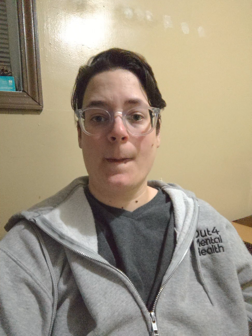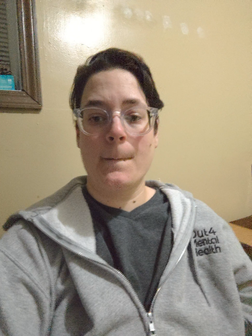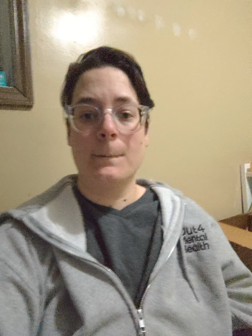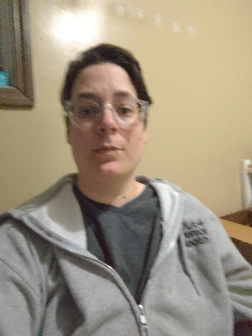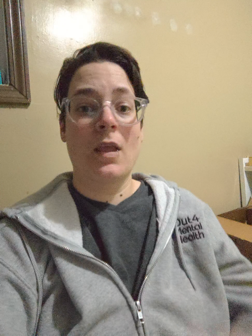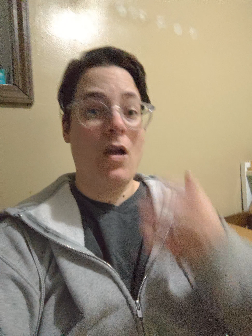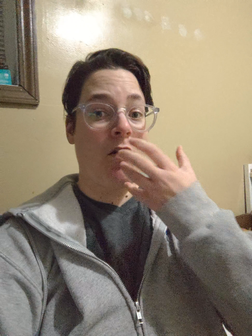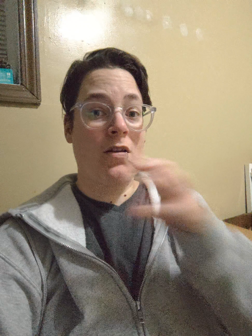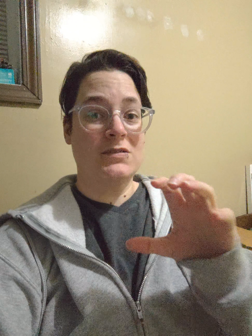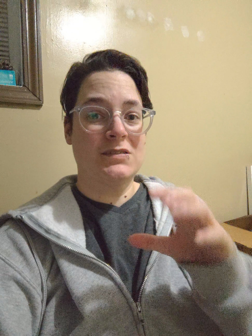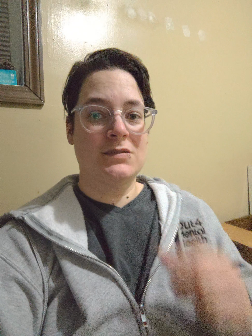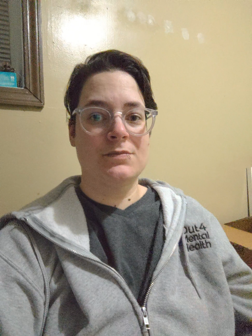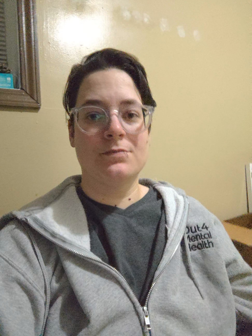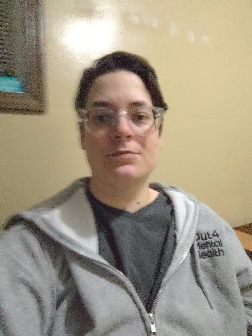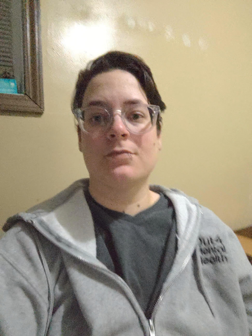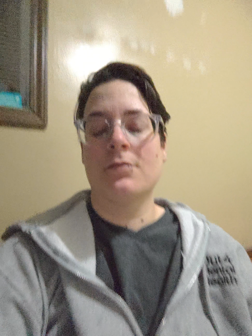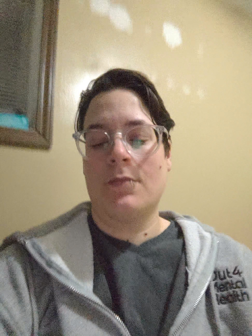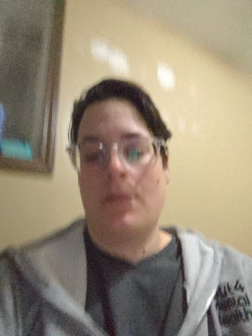hot